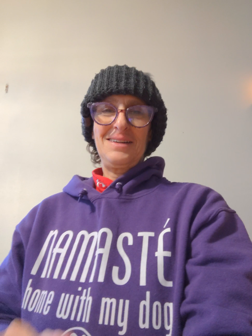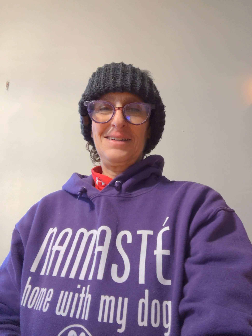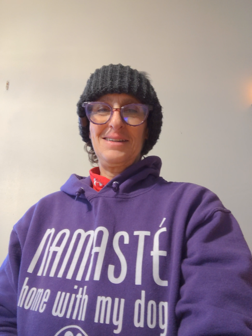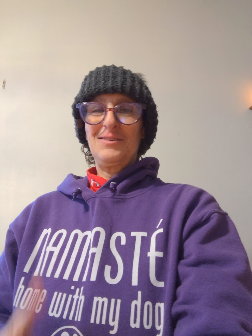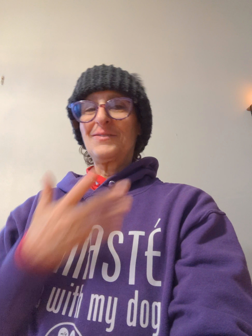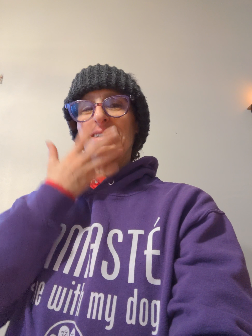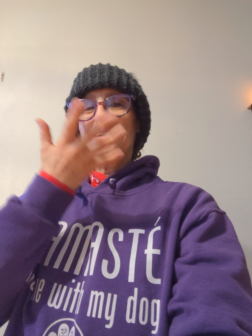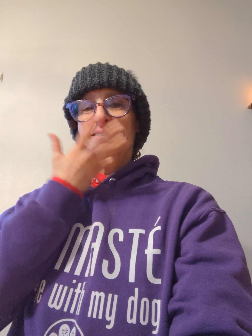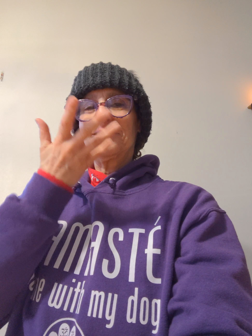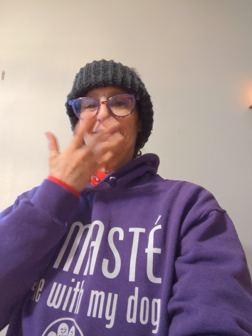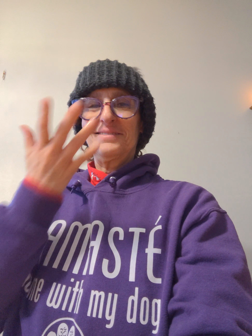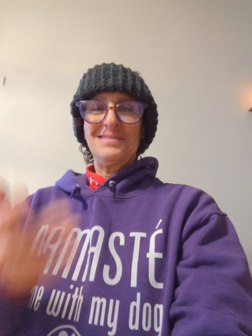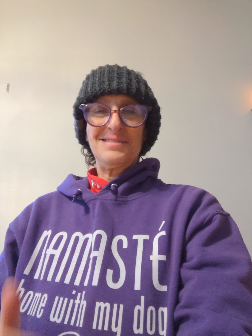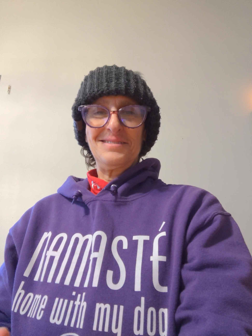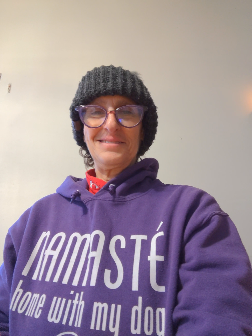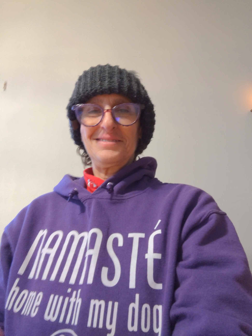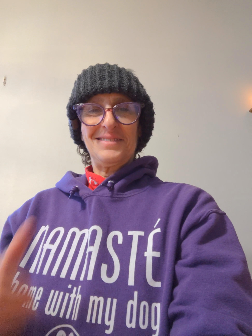grass